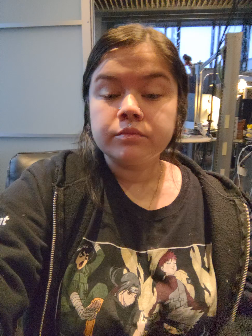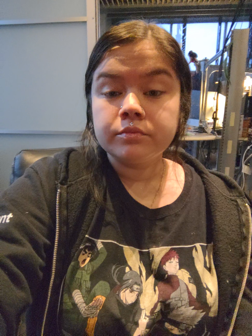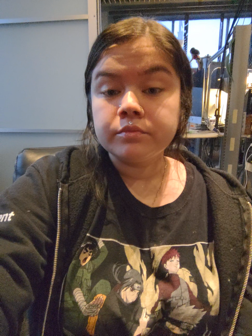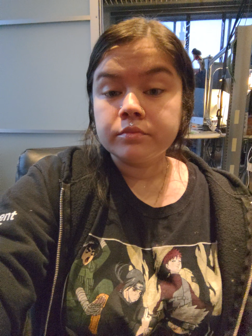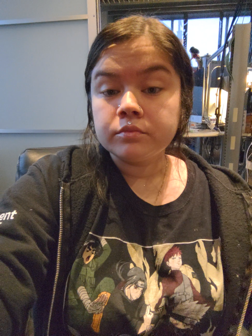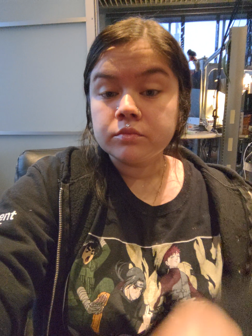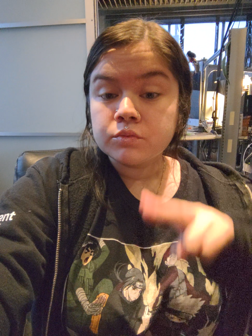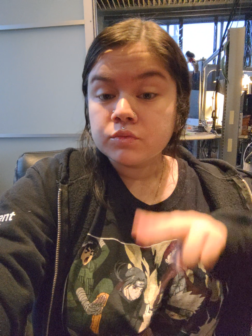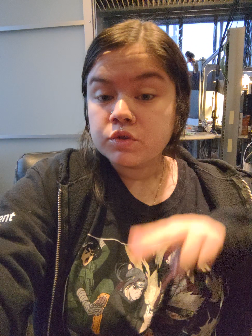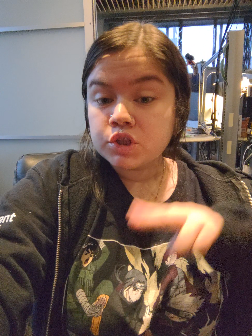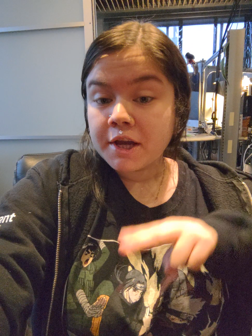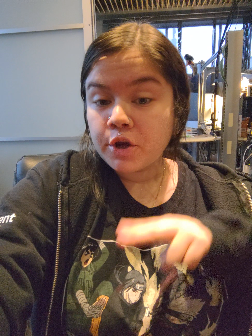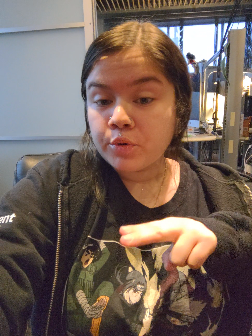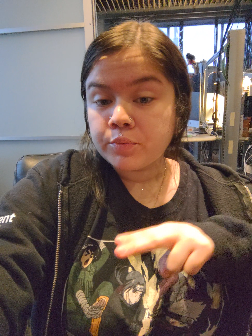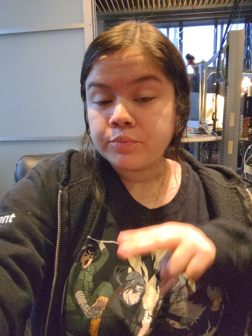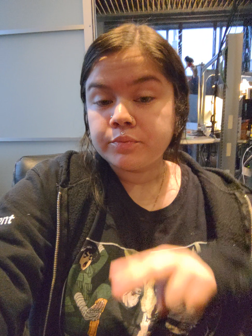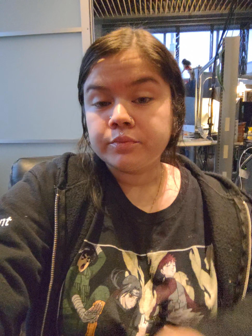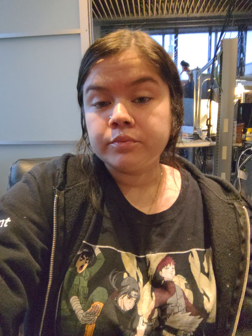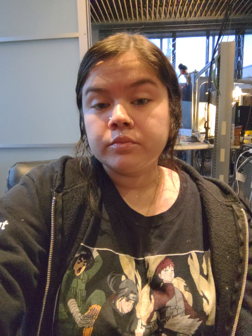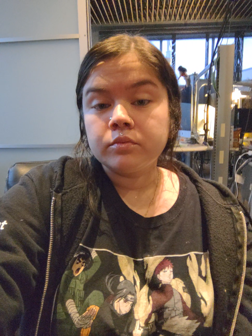chair